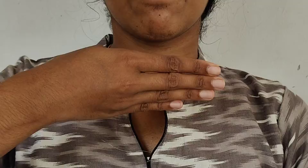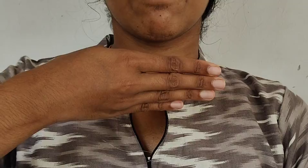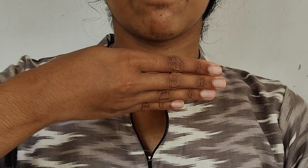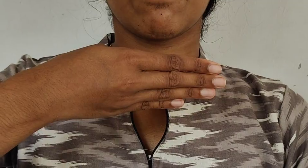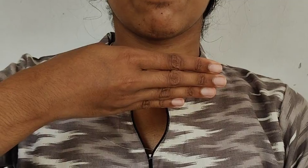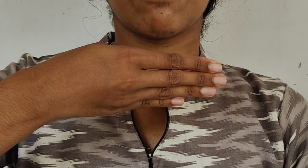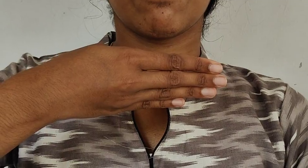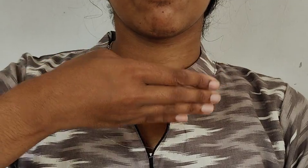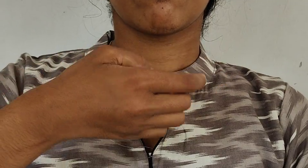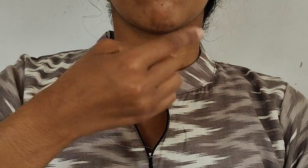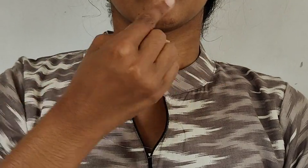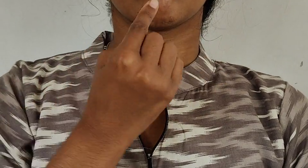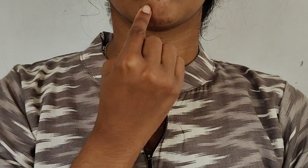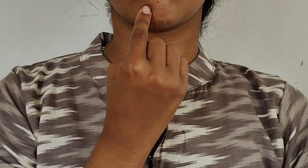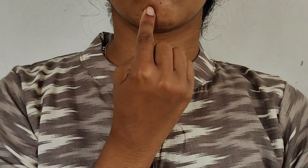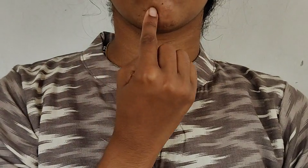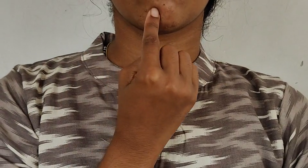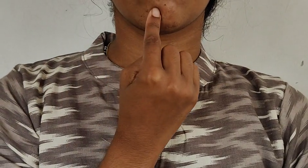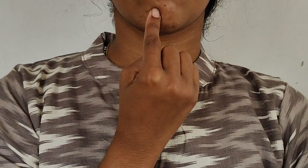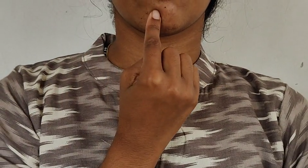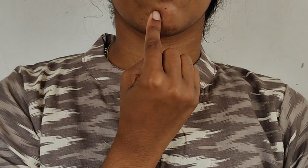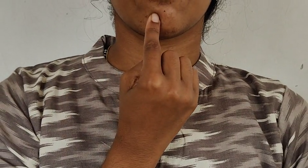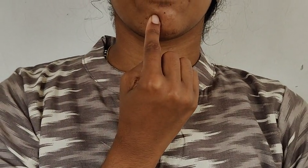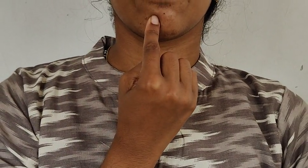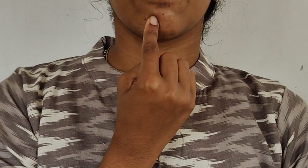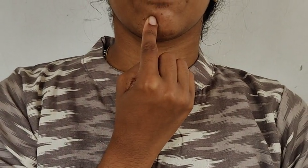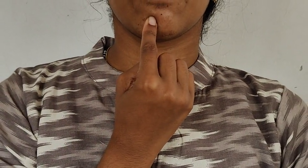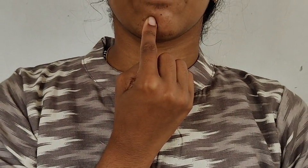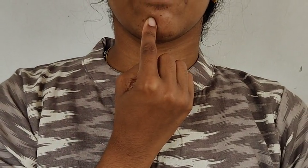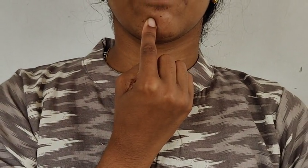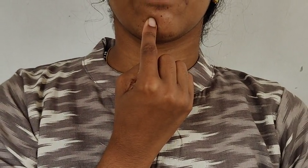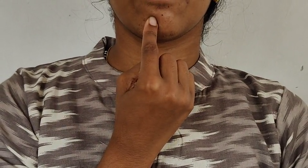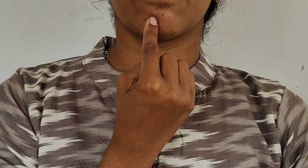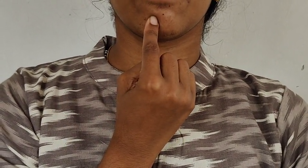അം